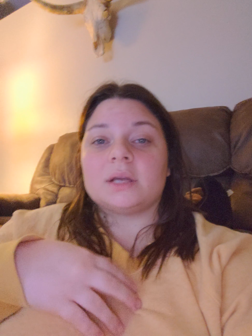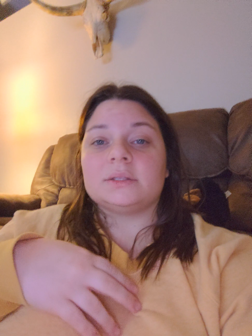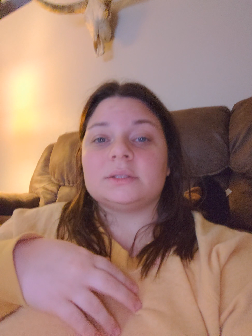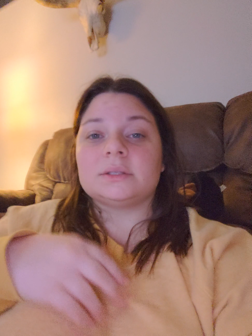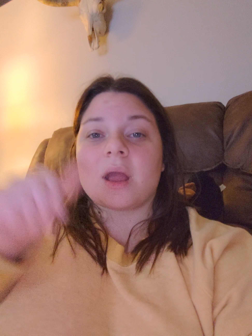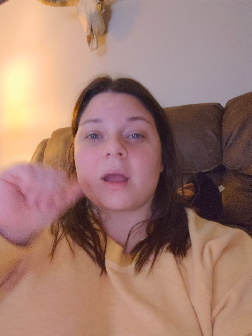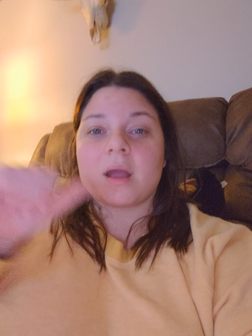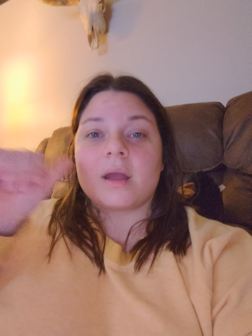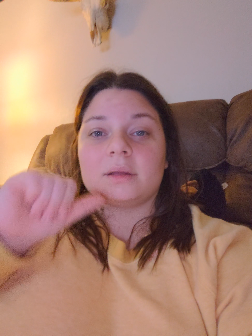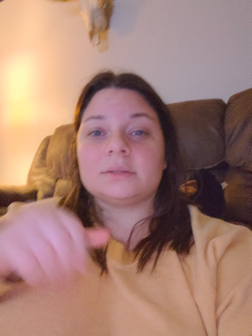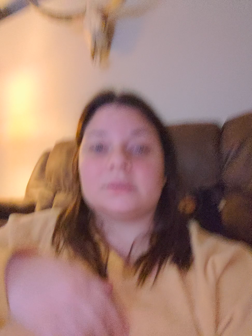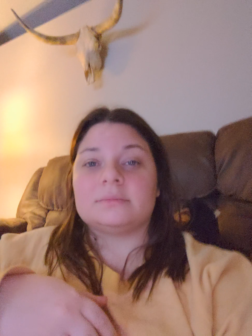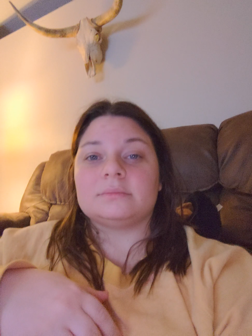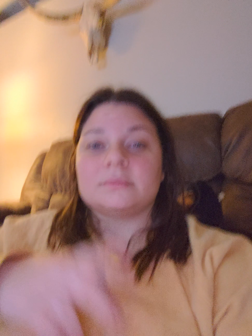aunt